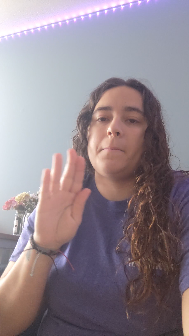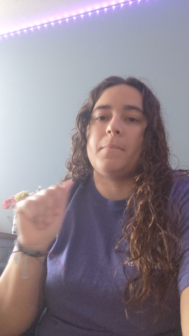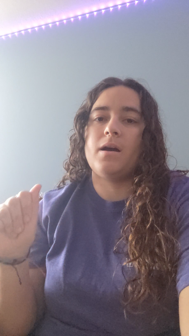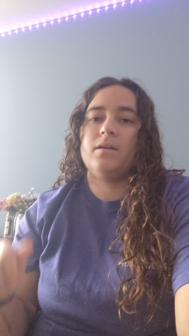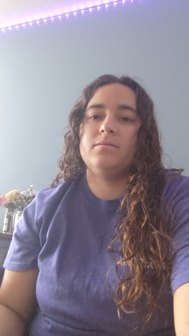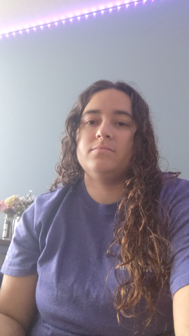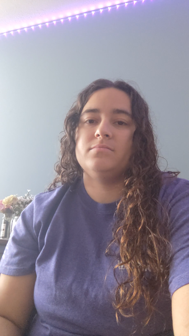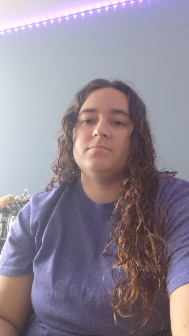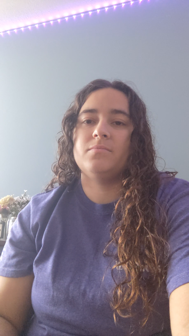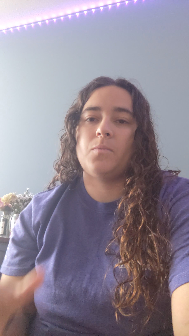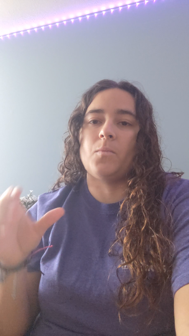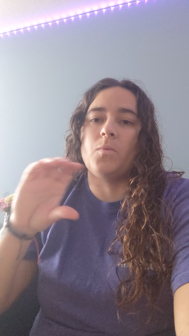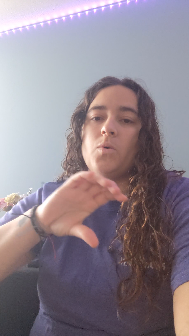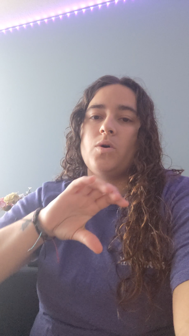pour